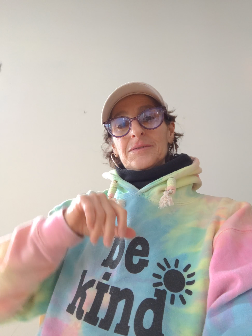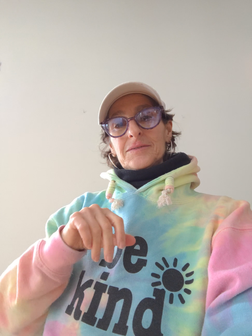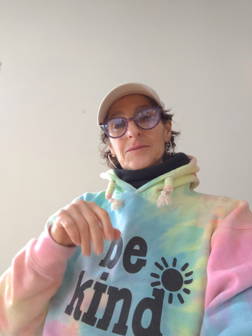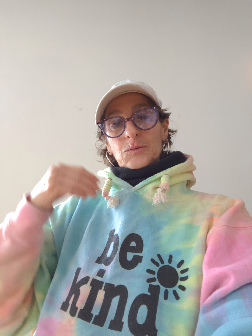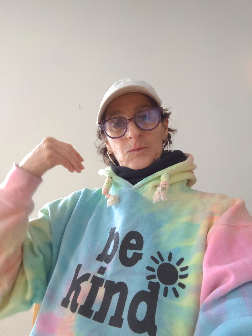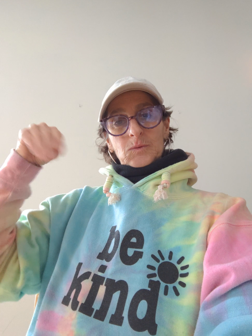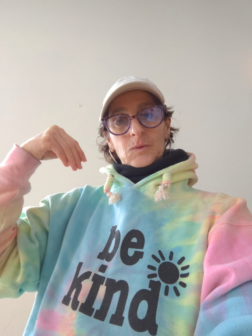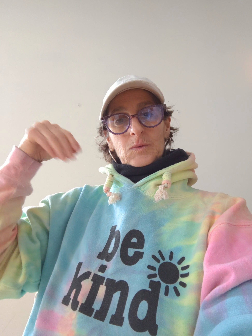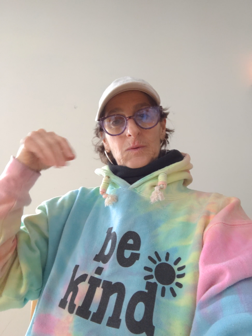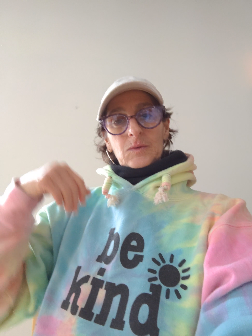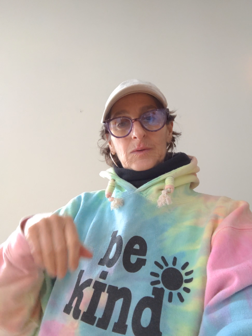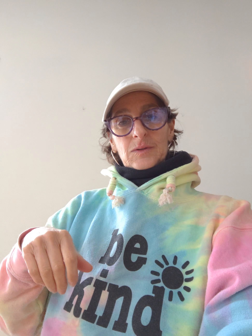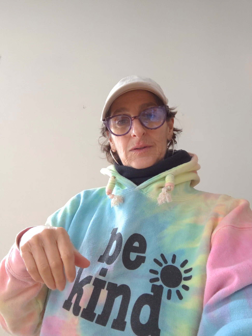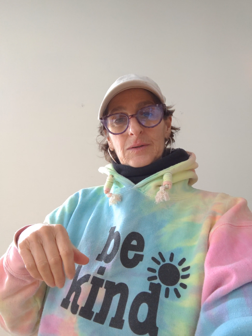store